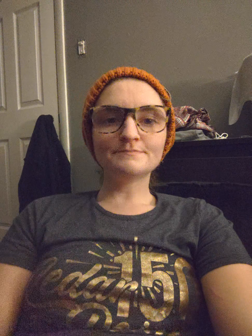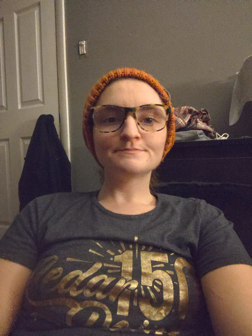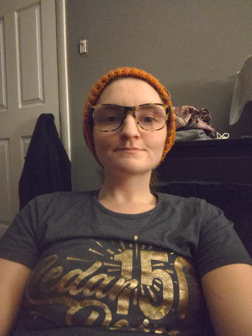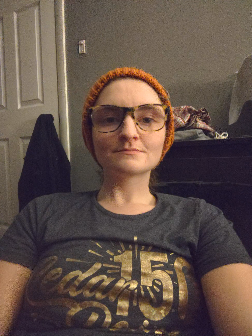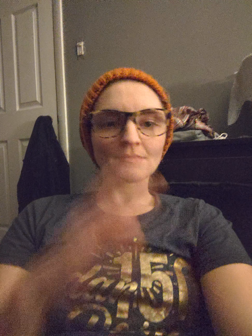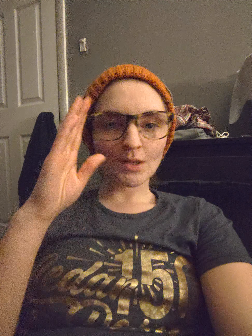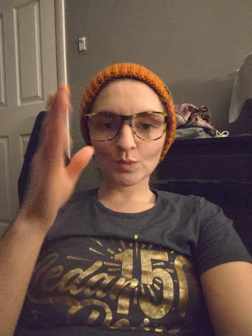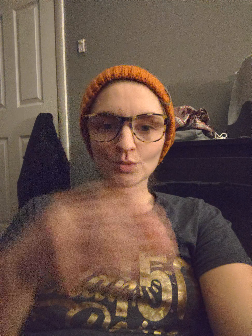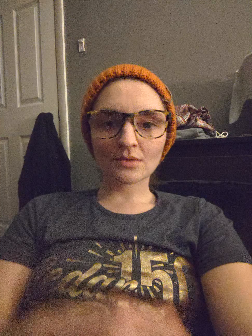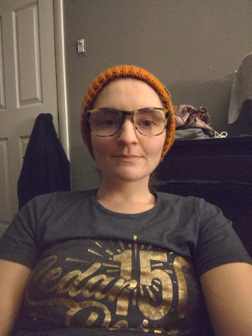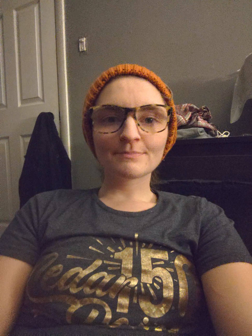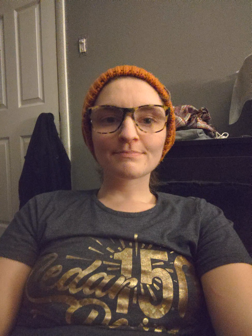hello